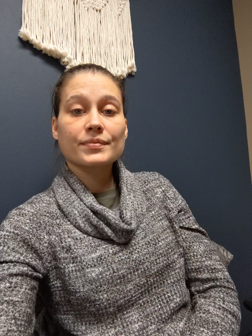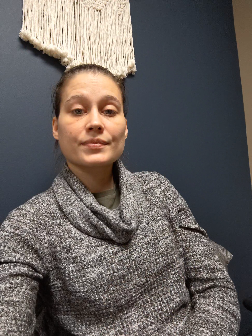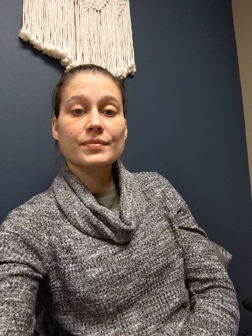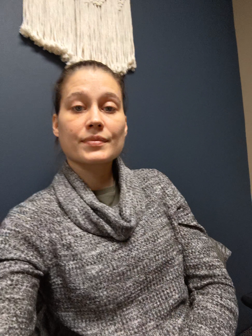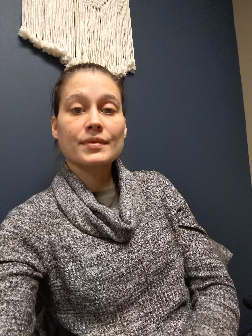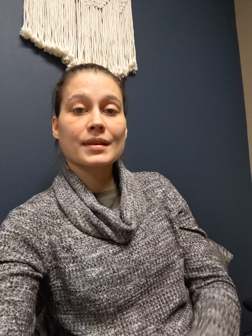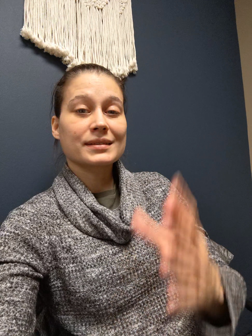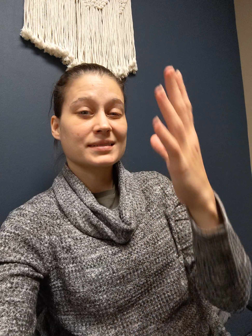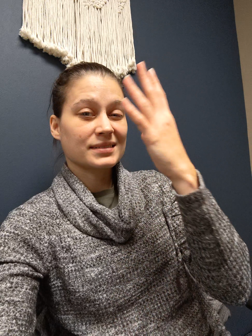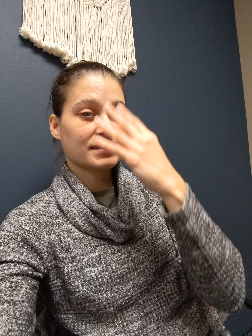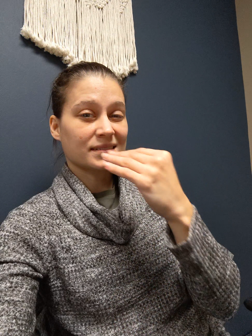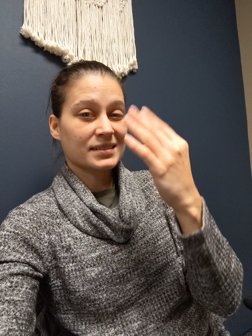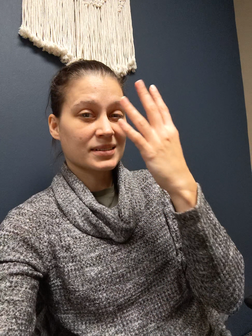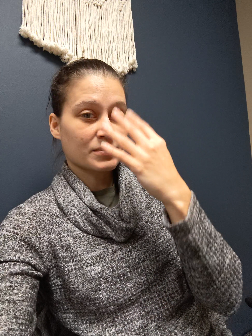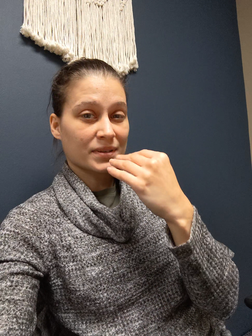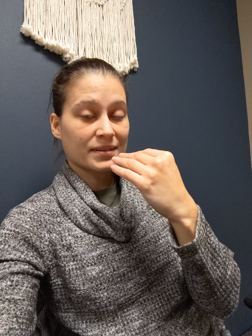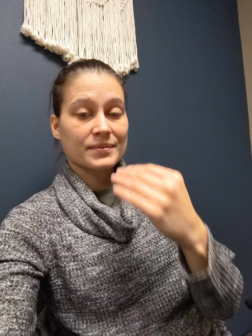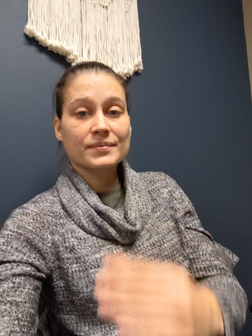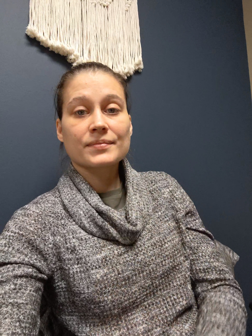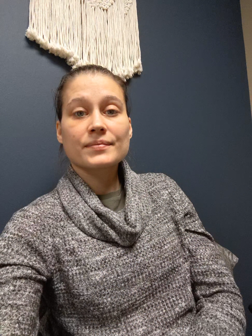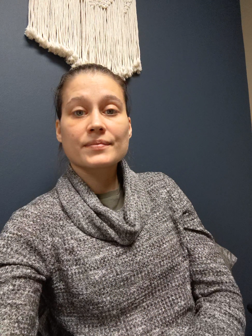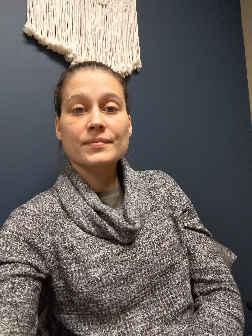sleepy